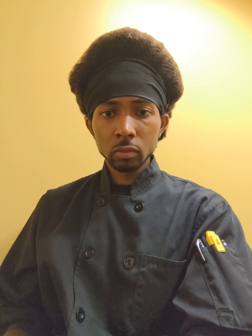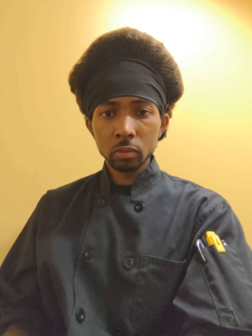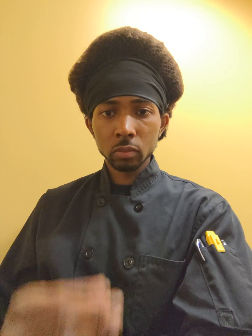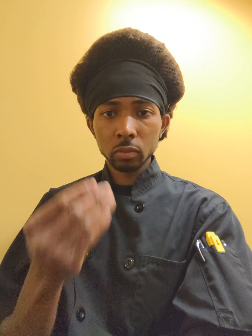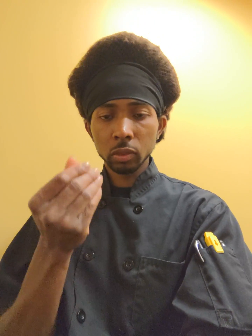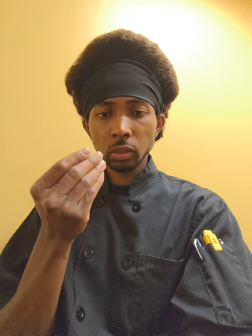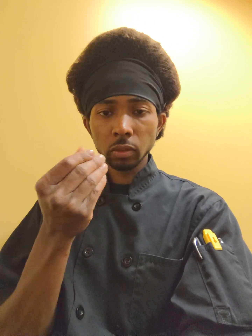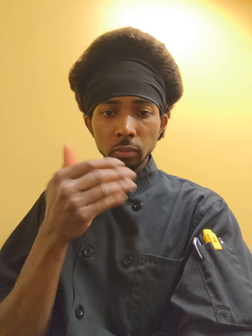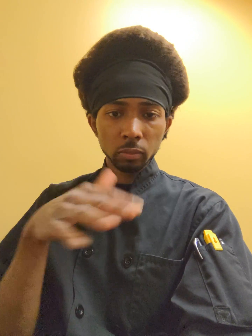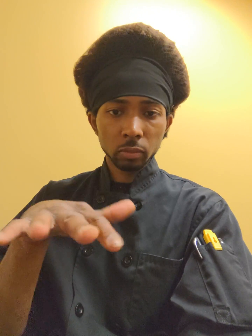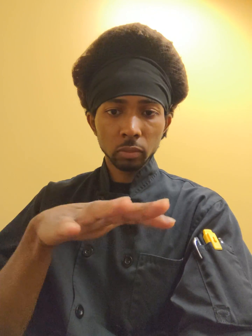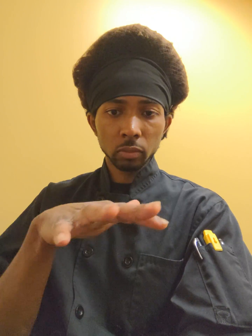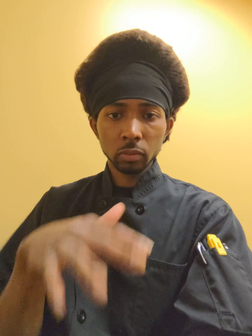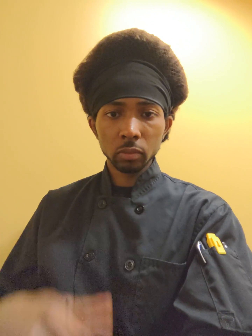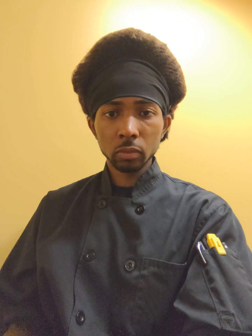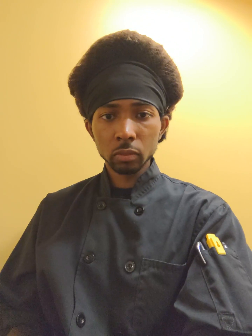garden